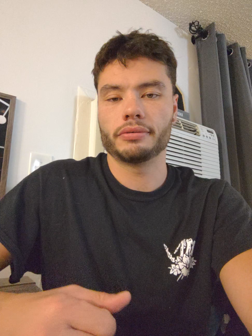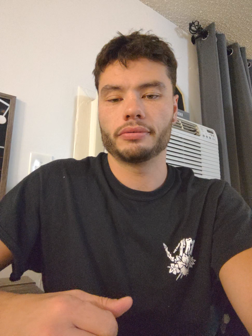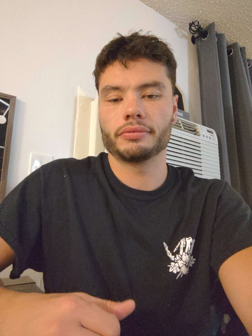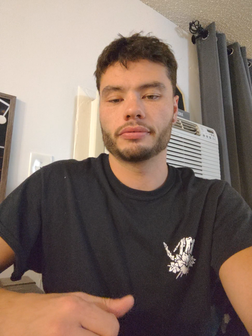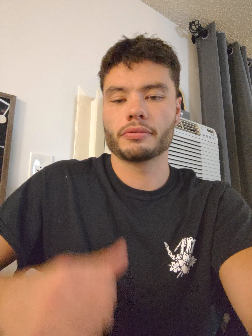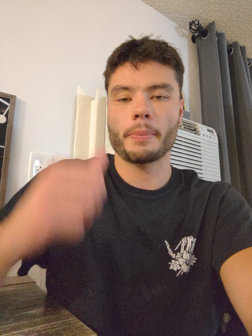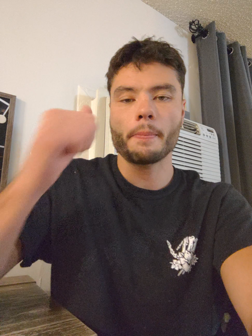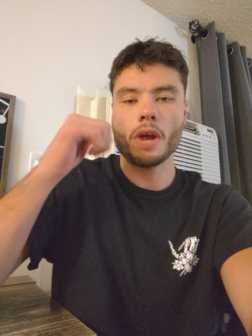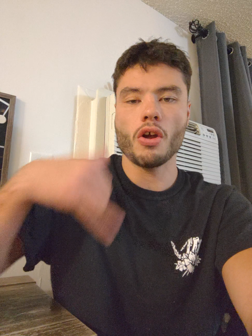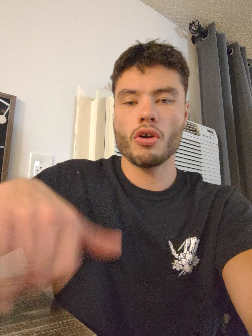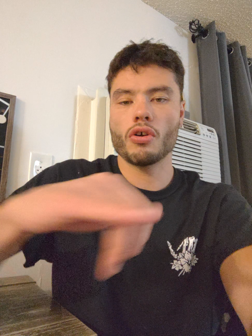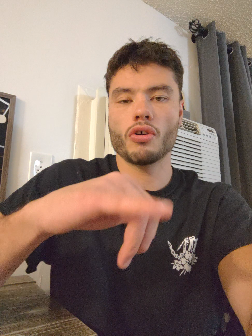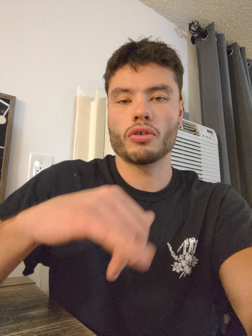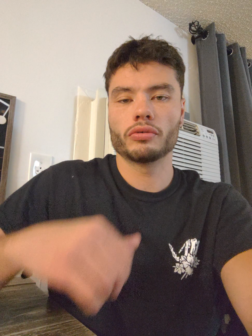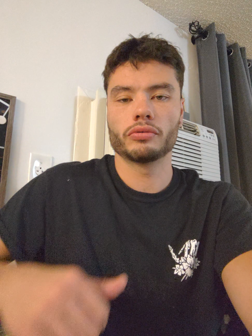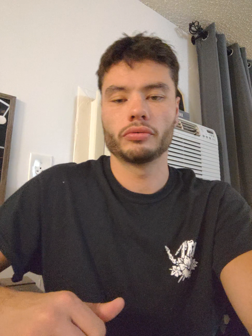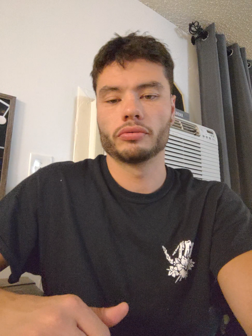backyard